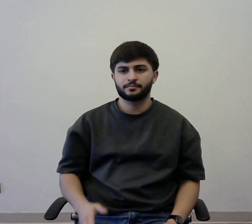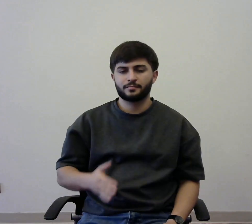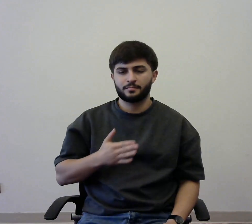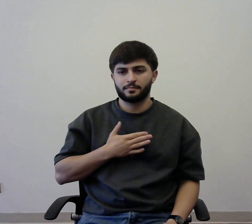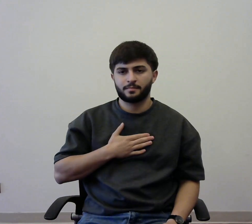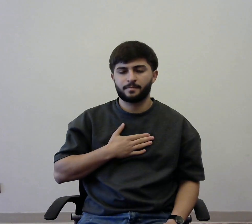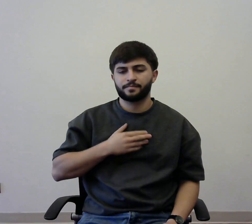mən